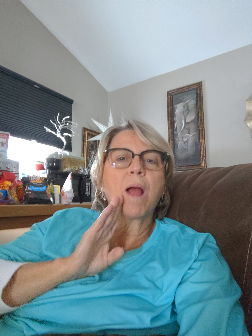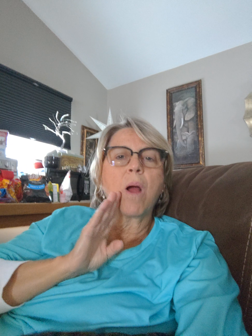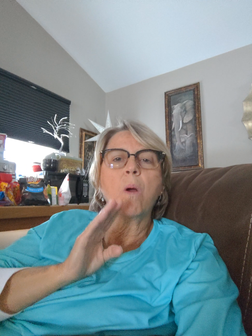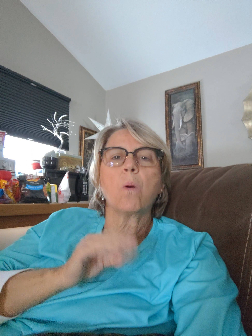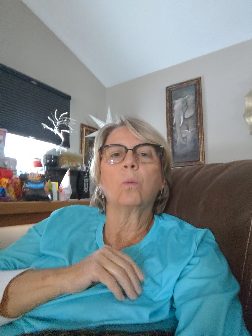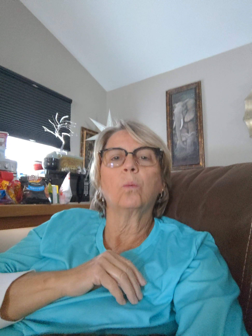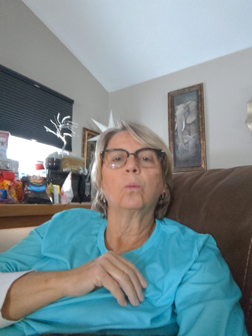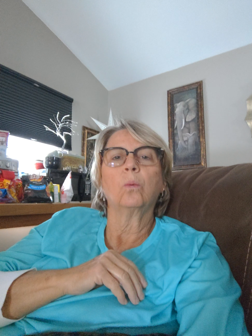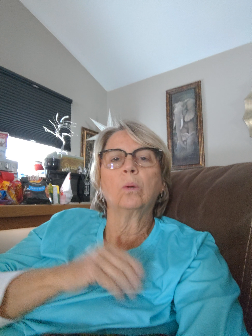brown